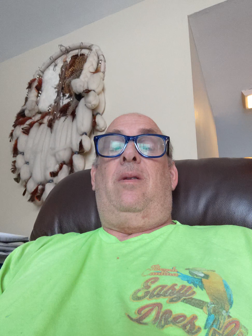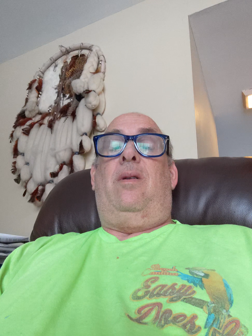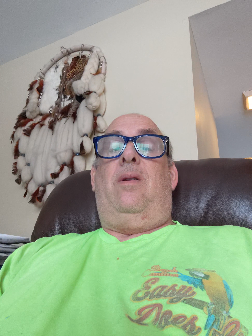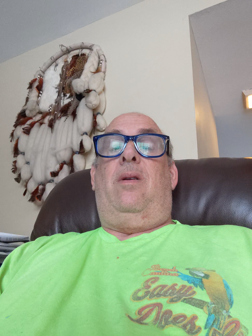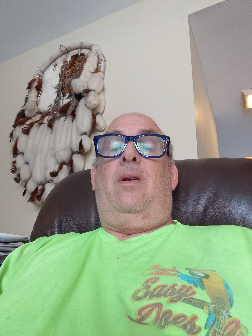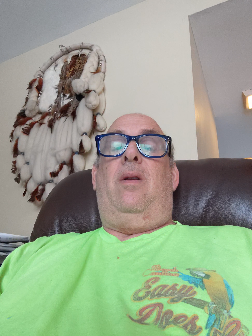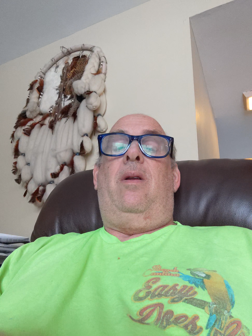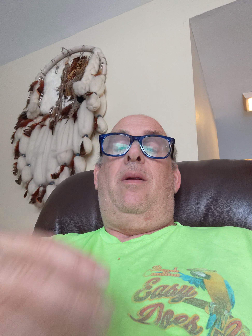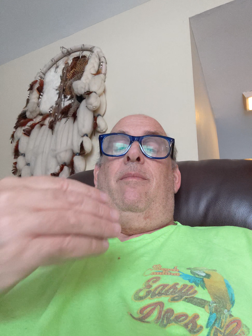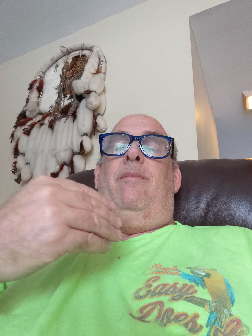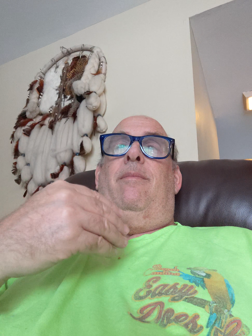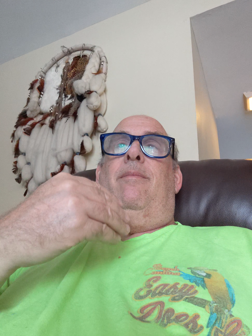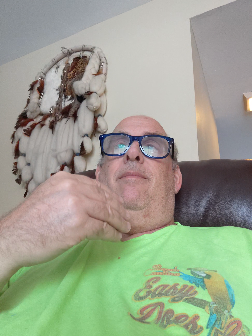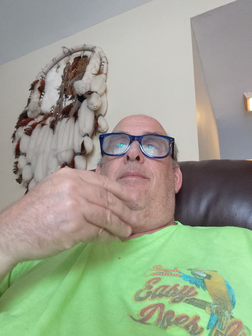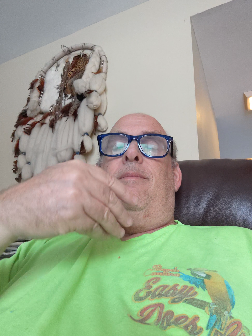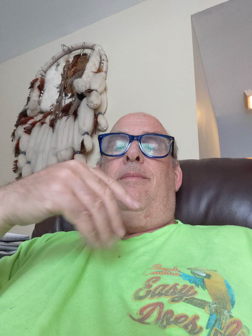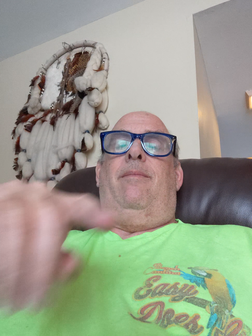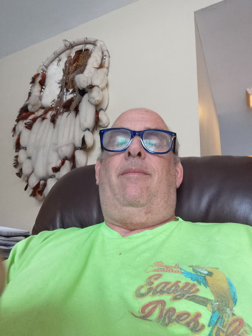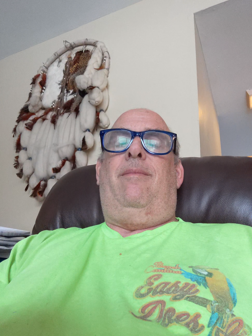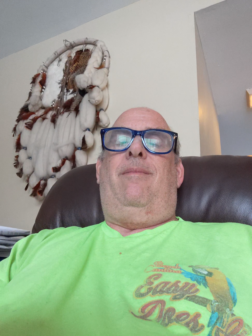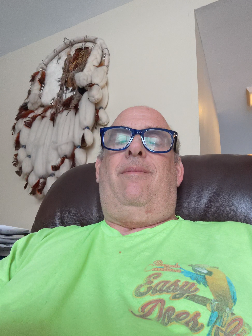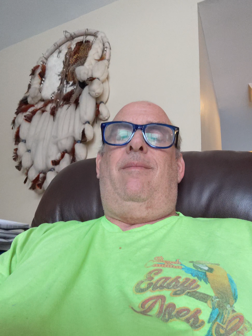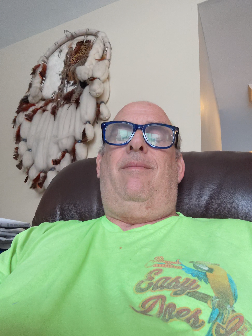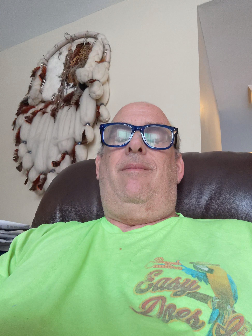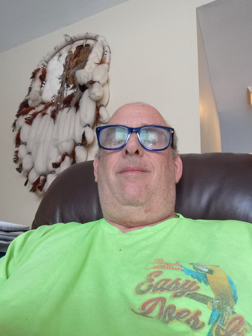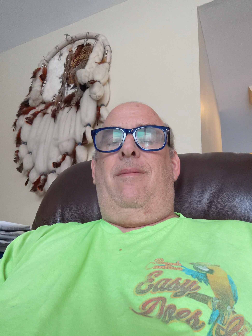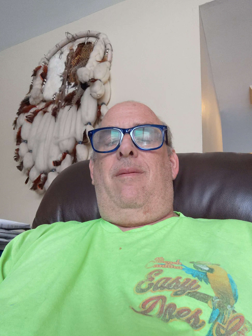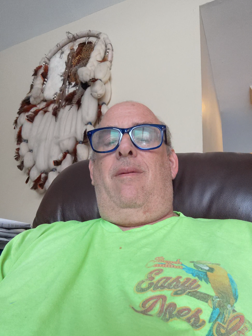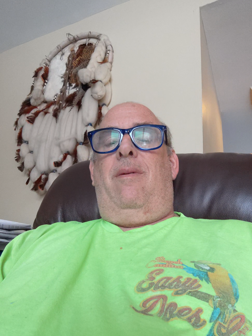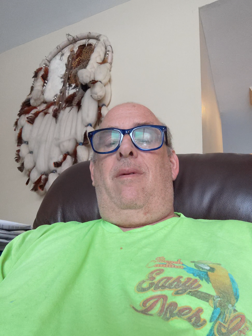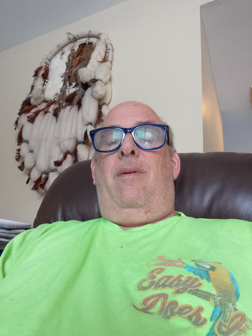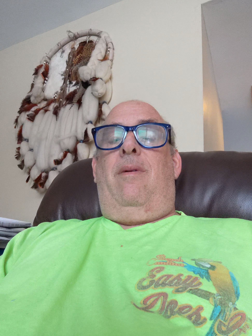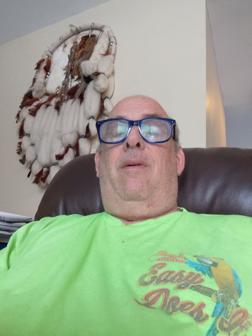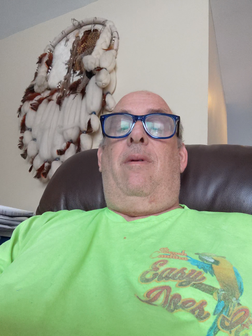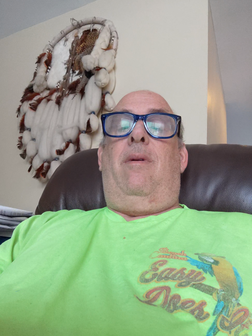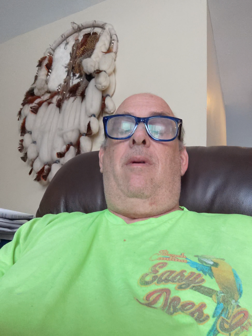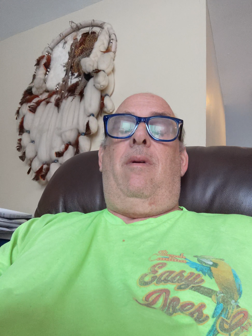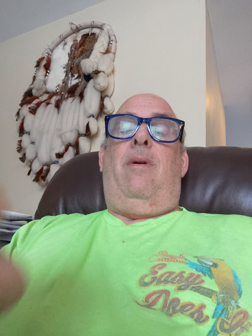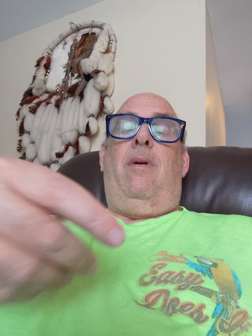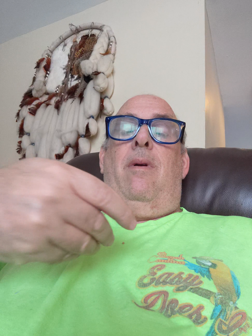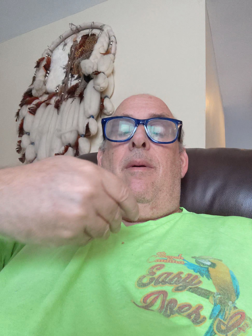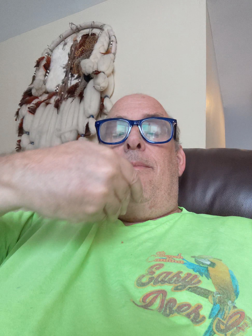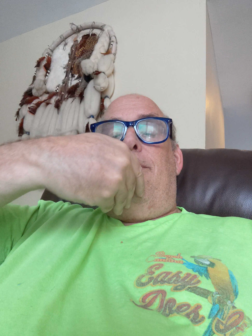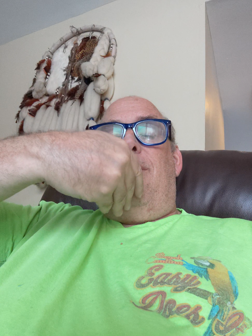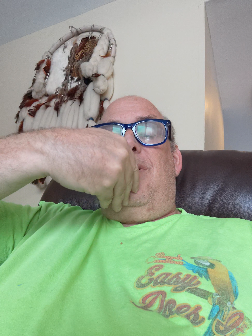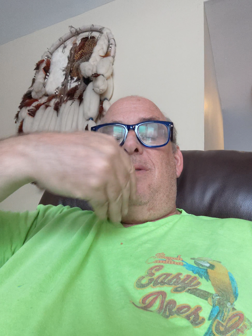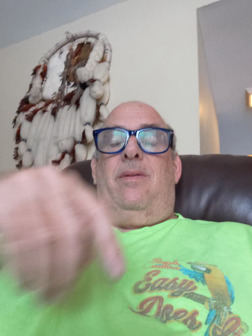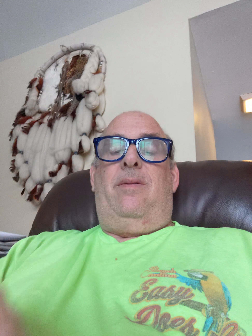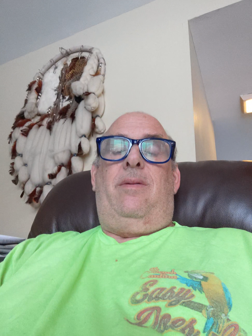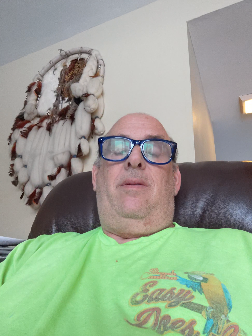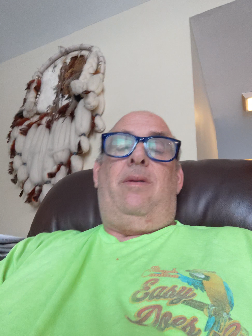pizza